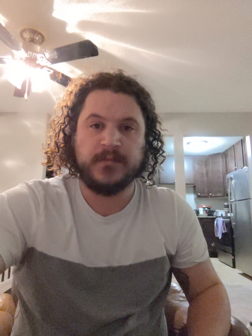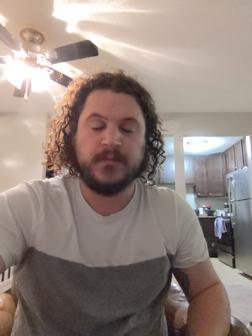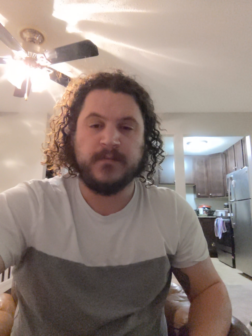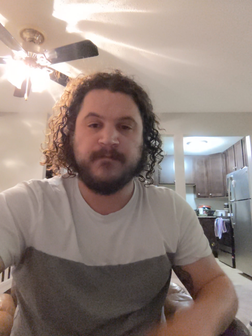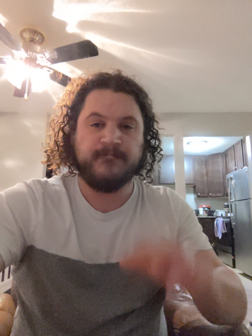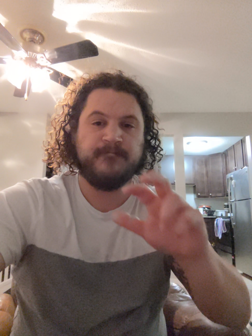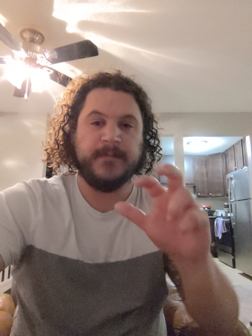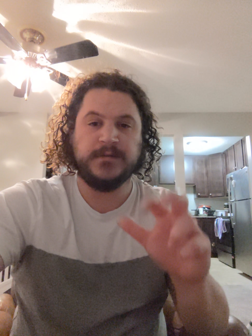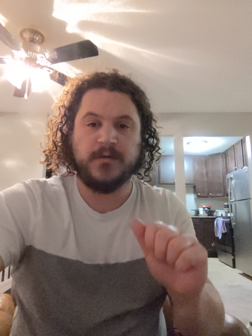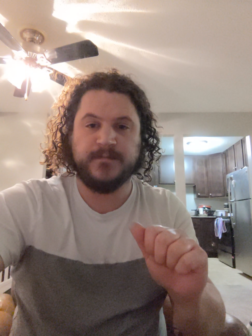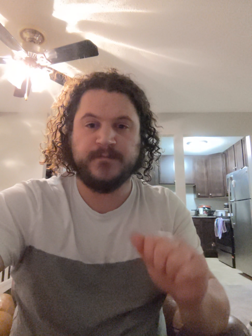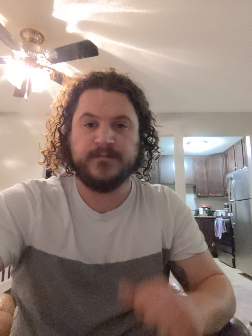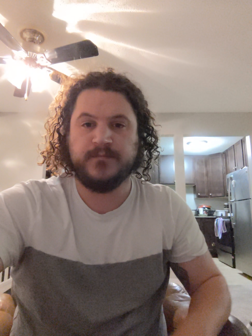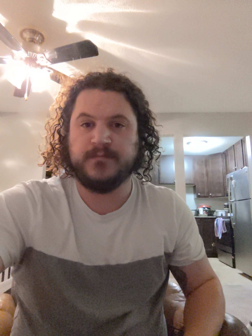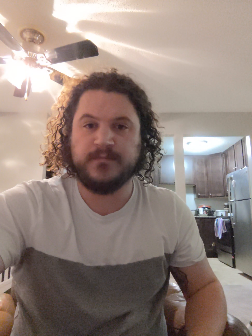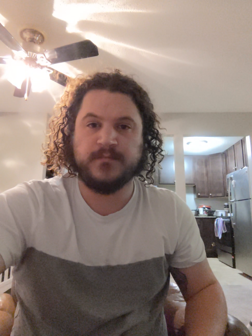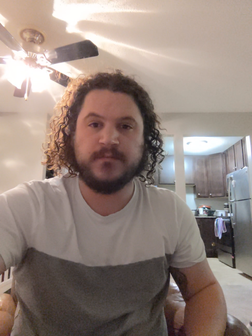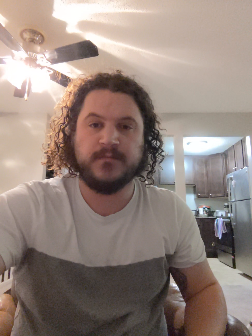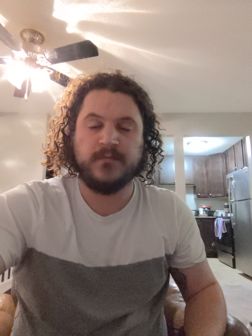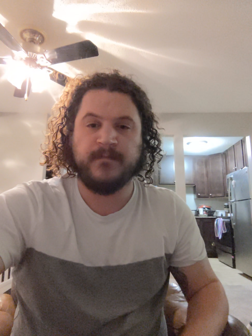pizza